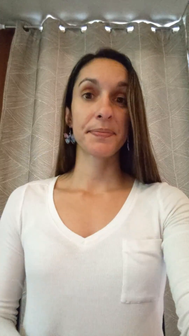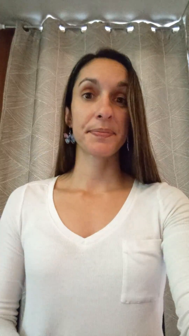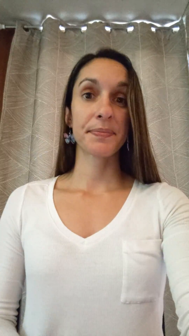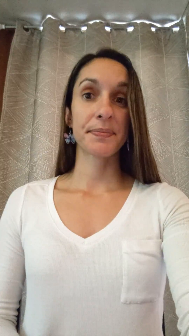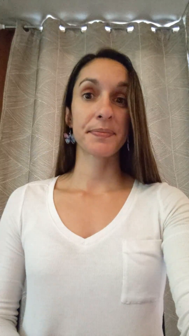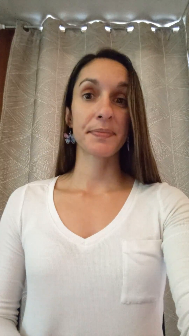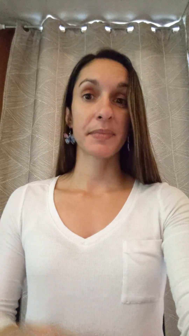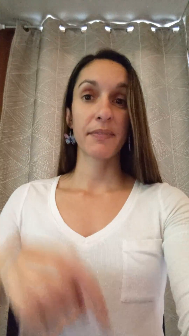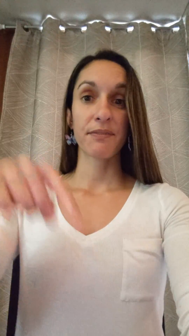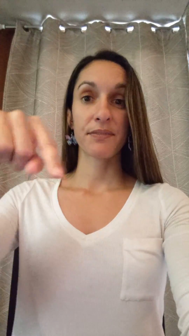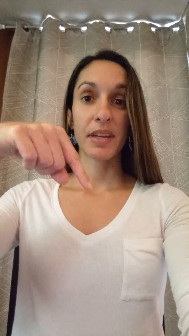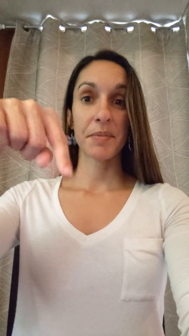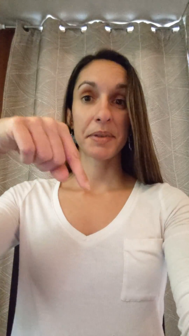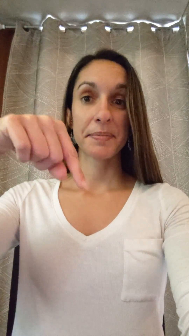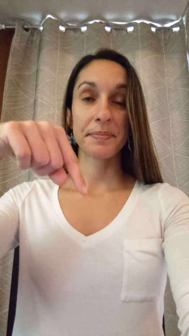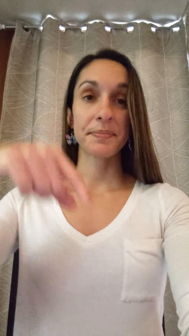flip-flop